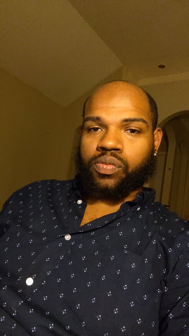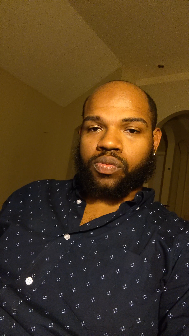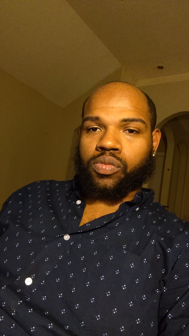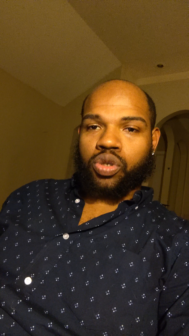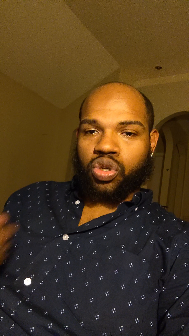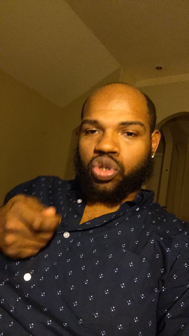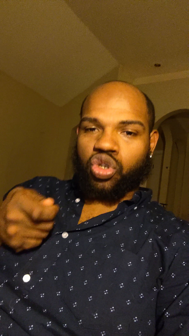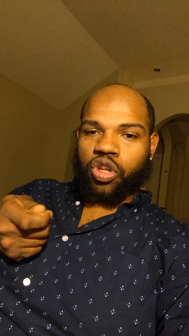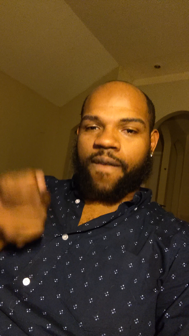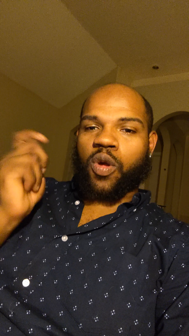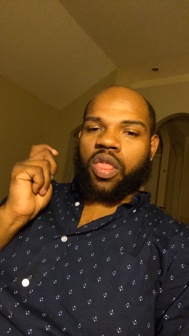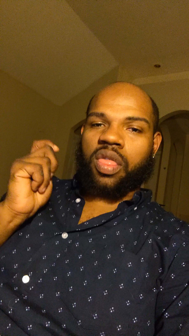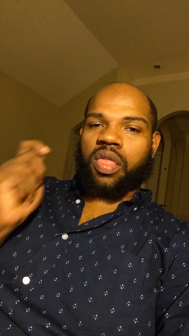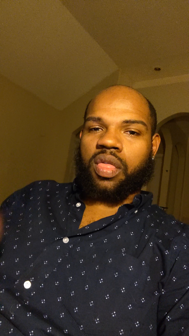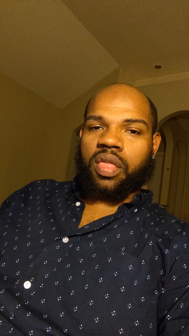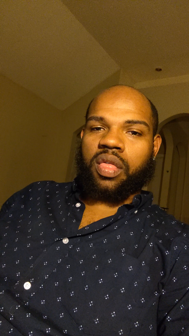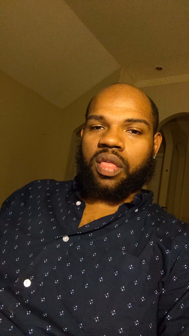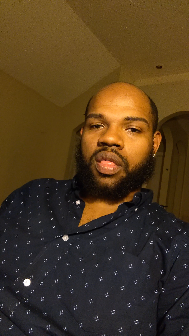shovel